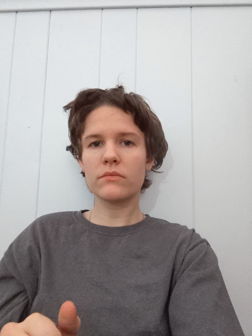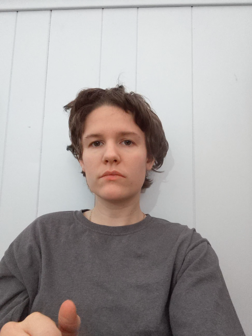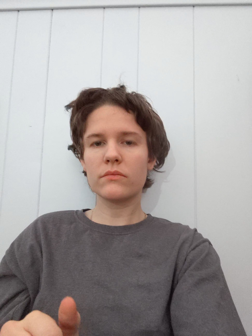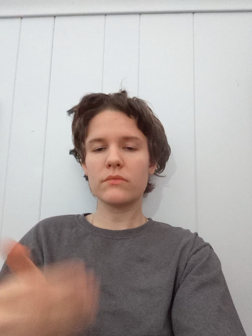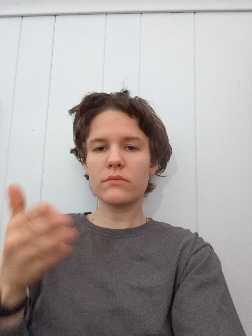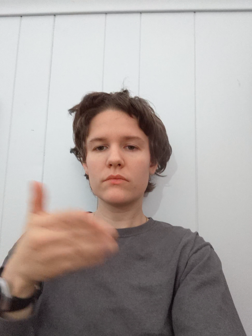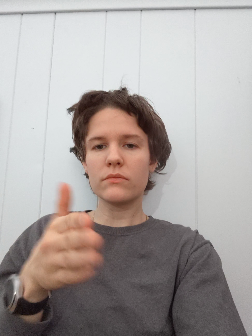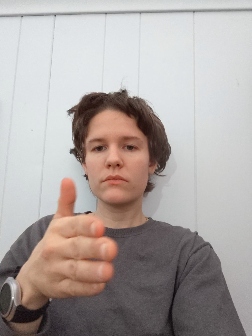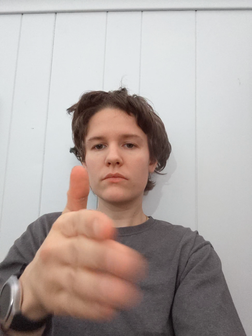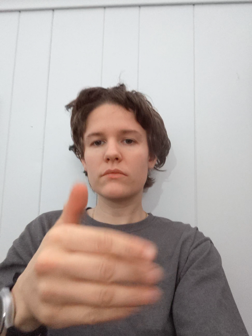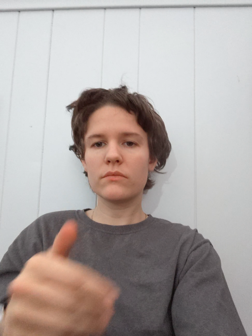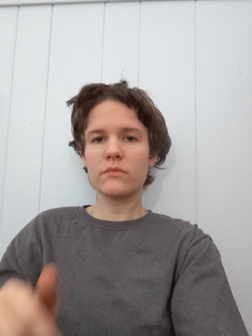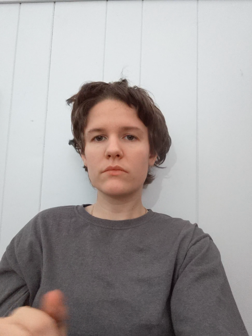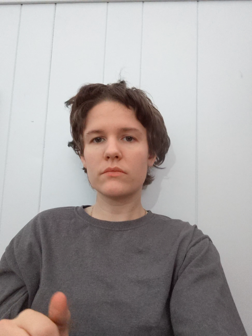fish